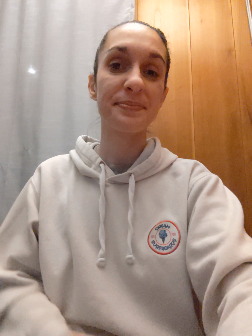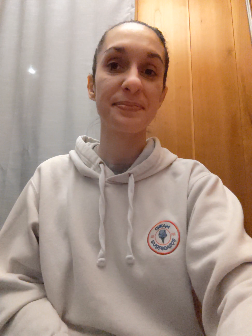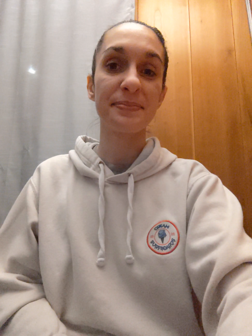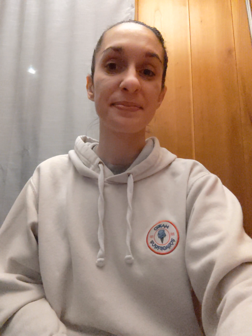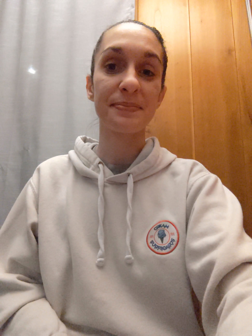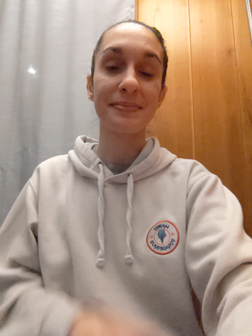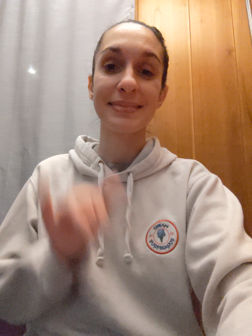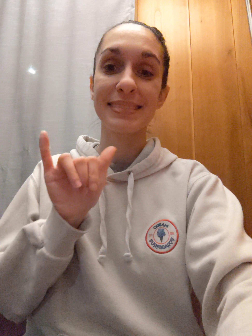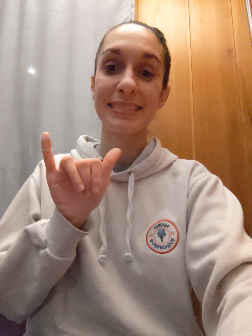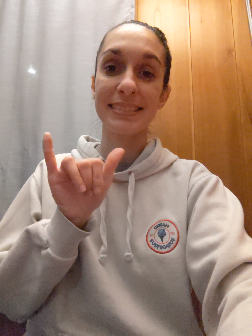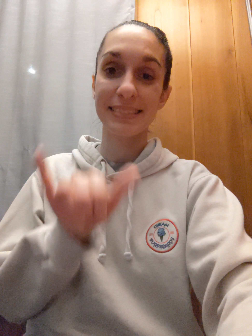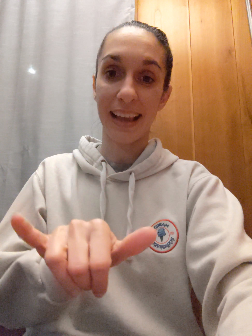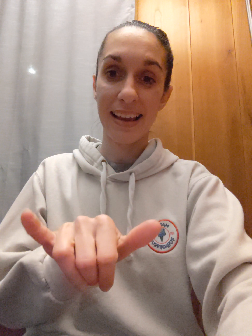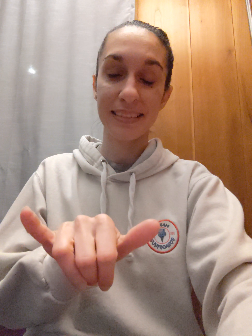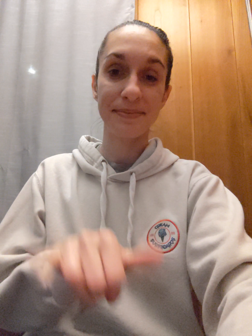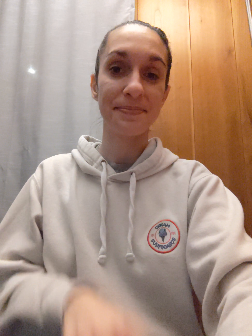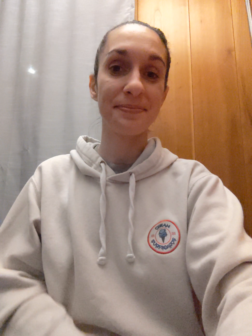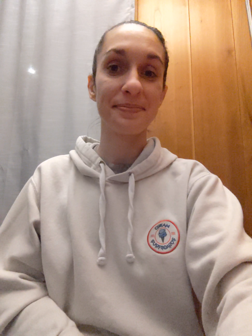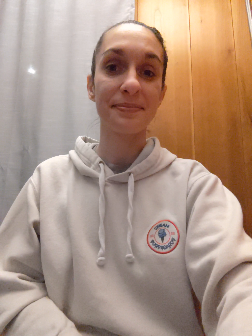stay